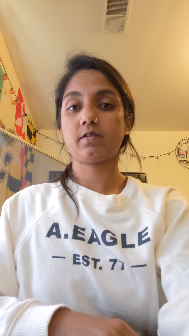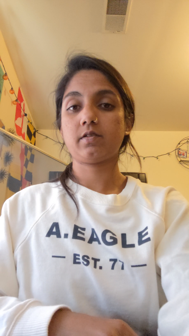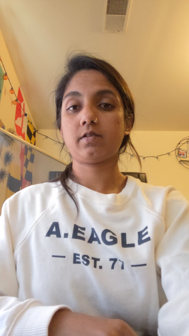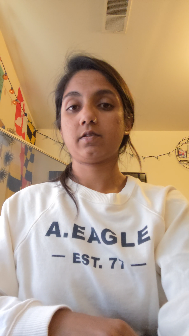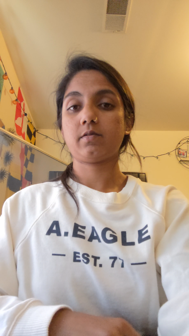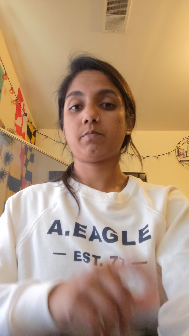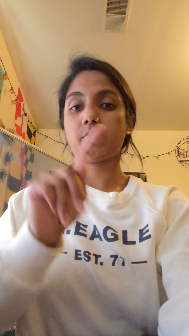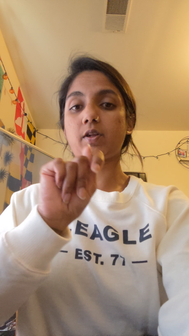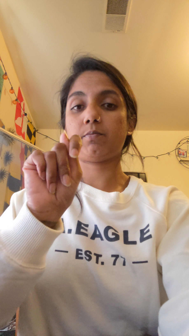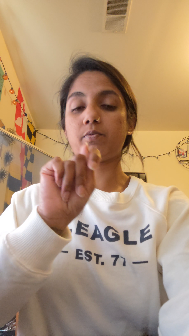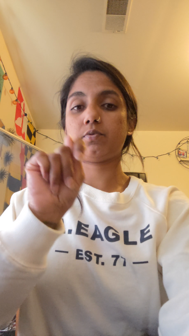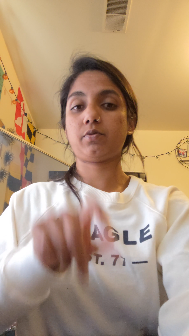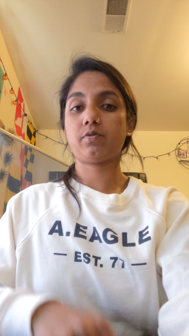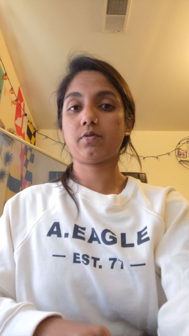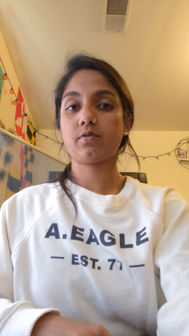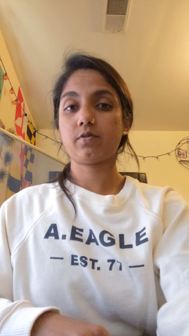bathroom